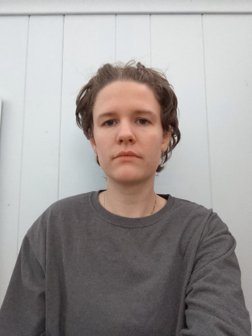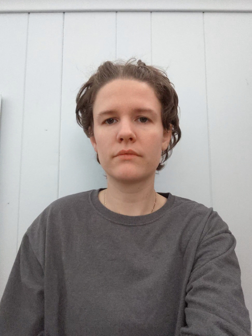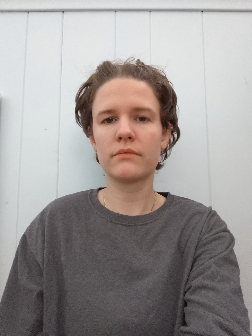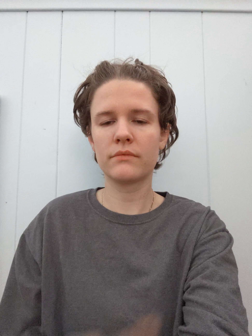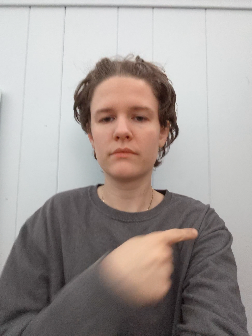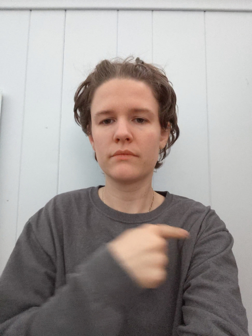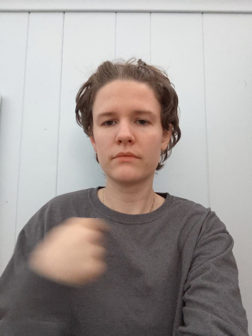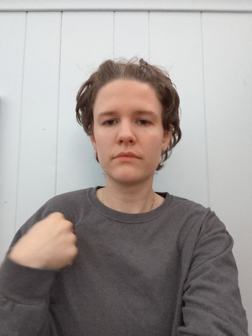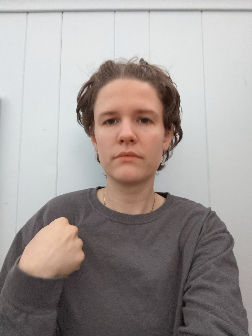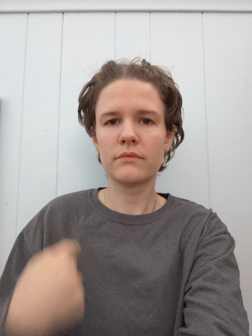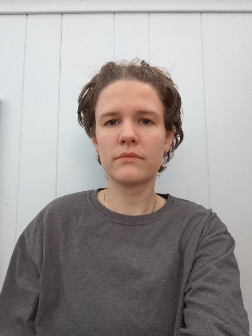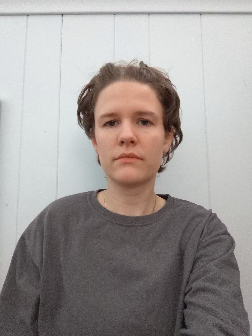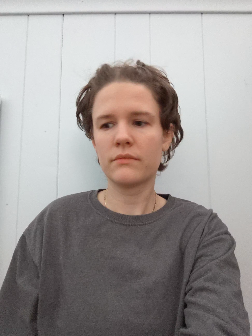we